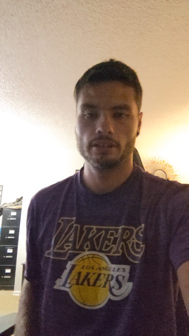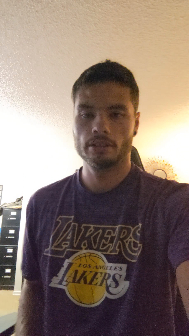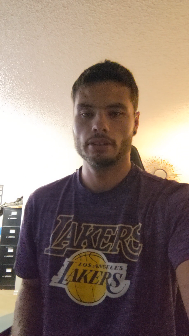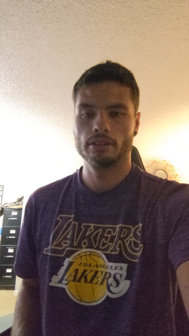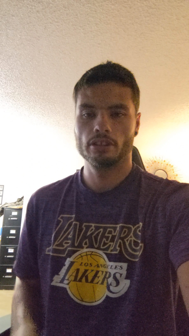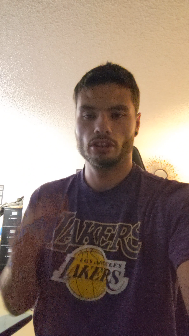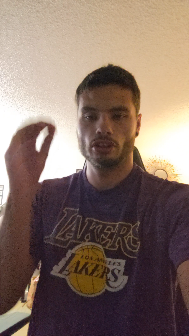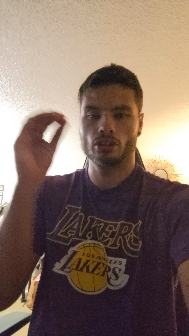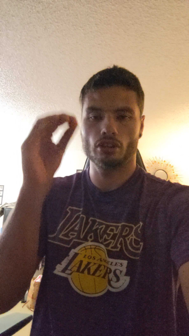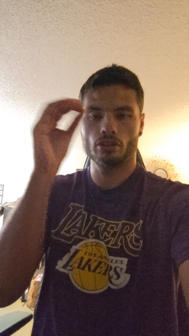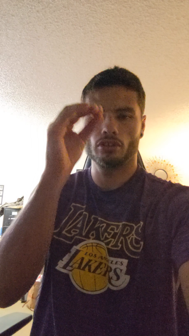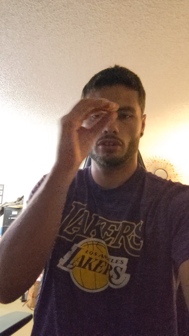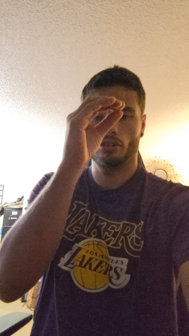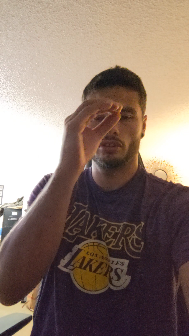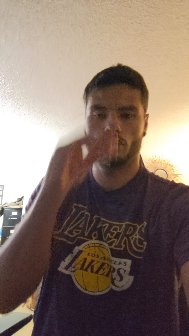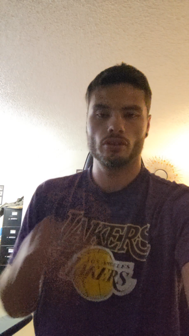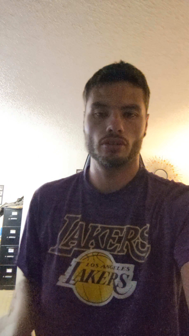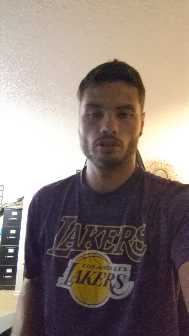dinosaur